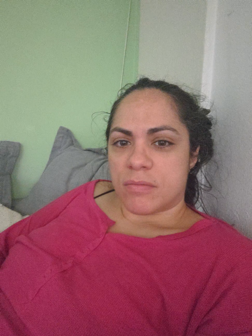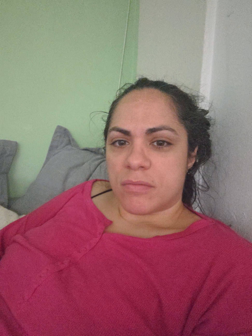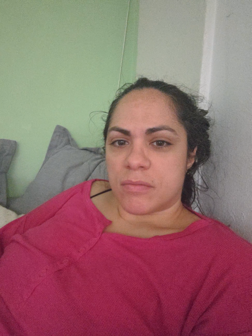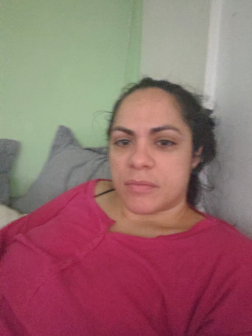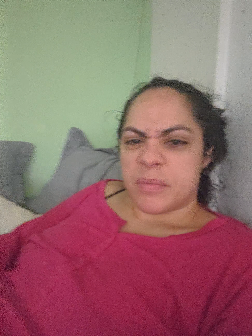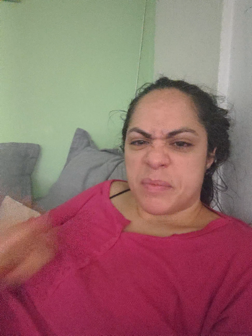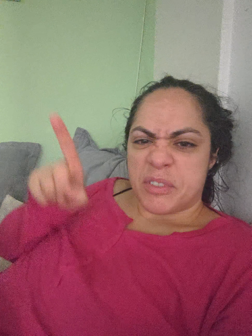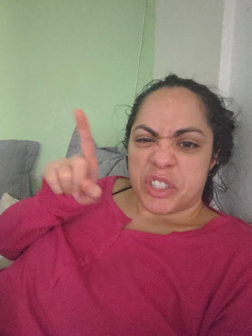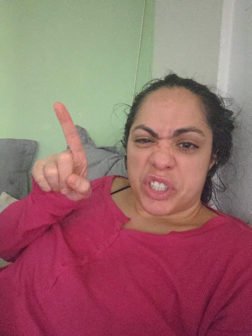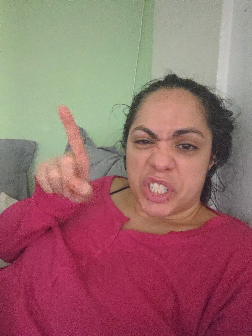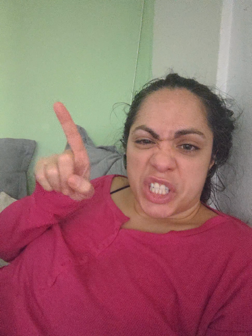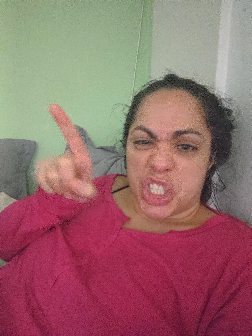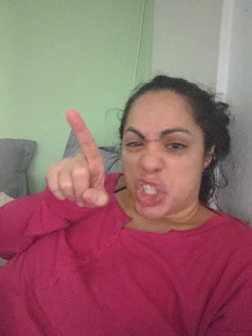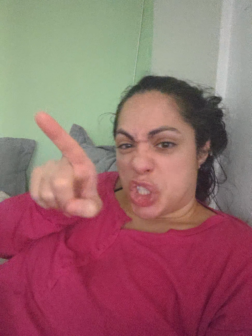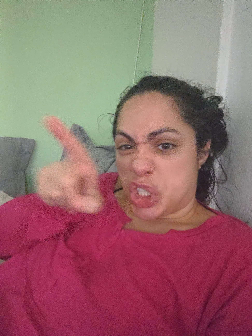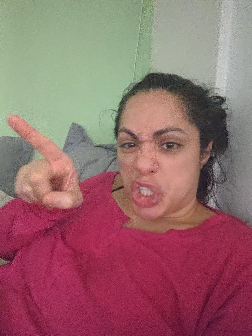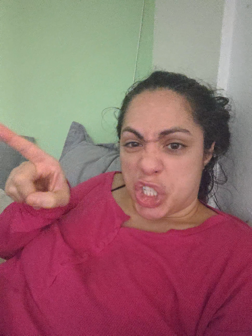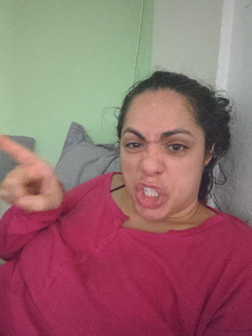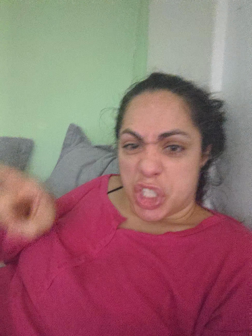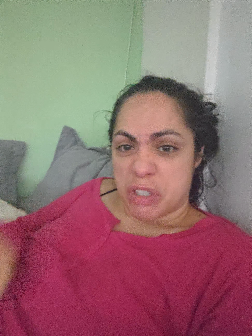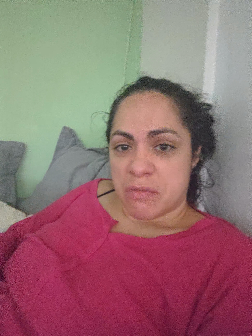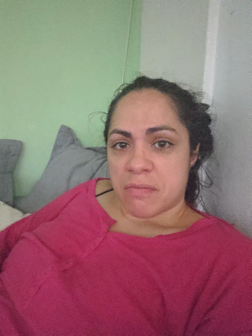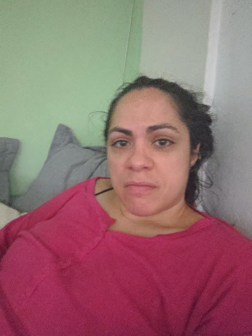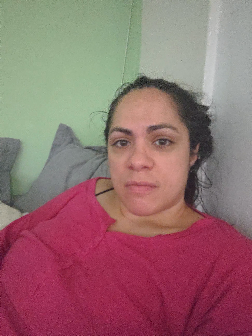he/she/it